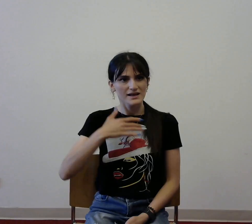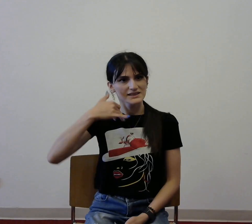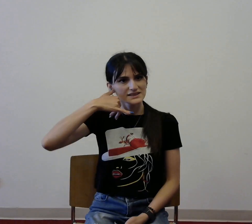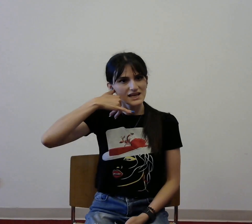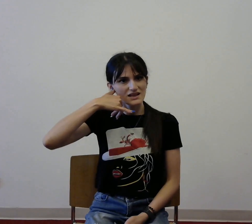telefon